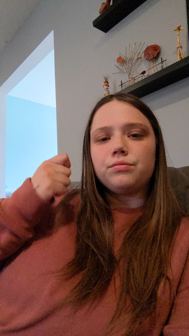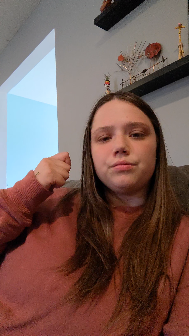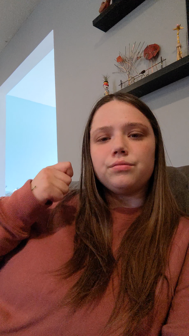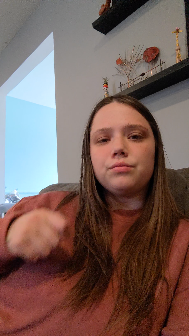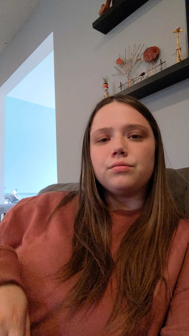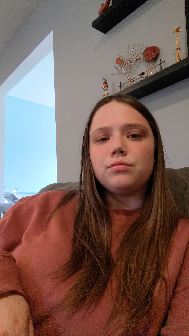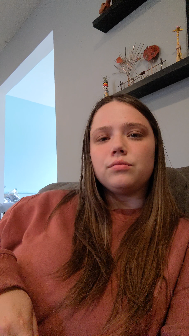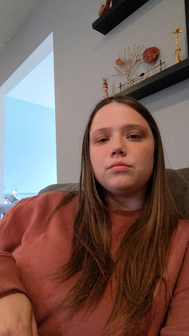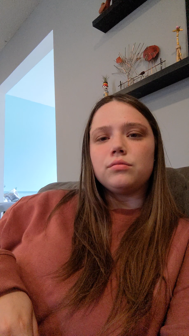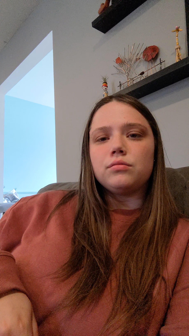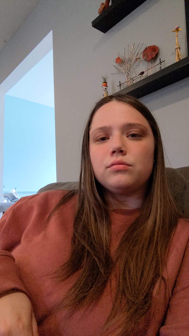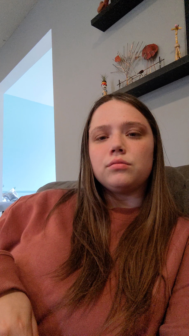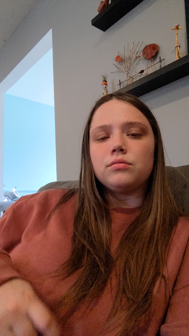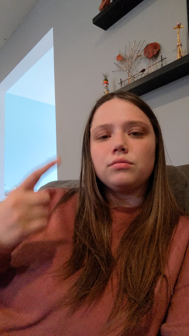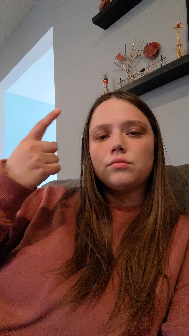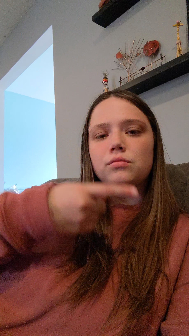day